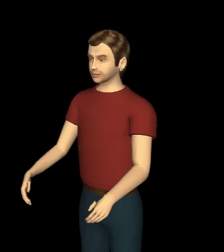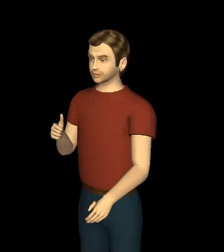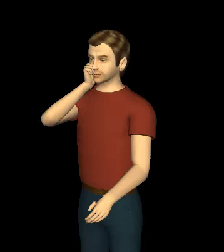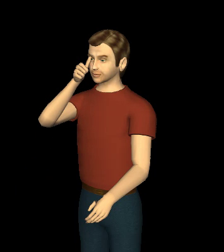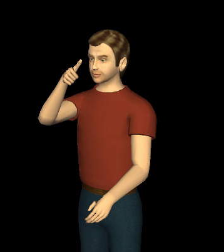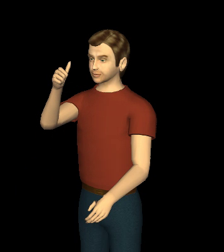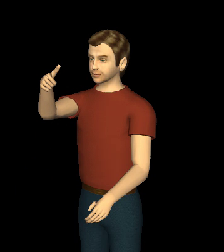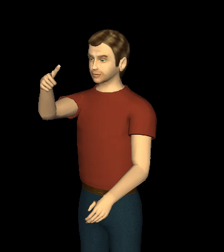بعد غد